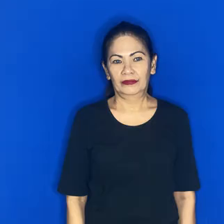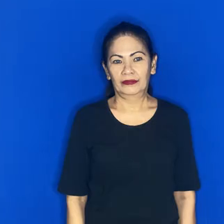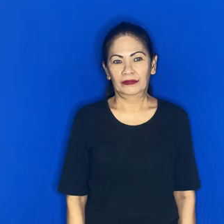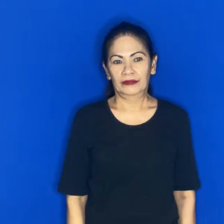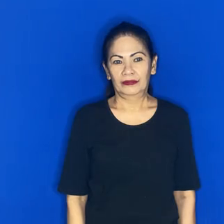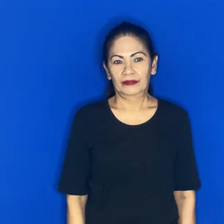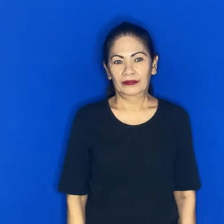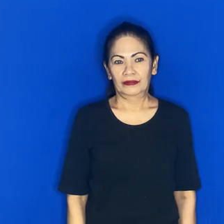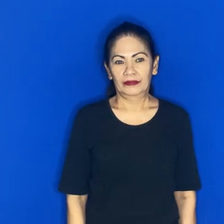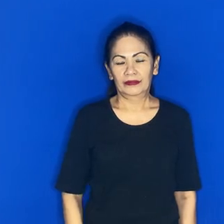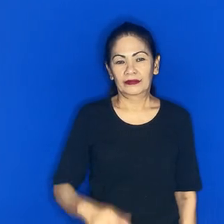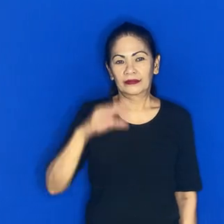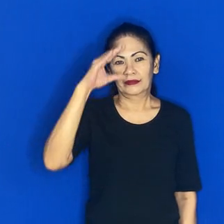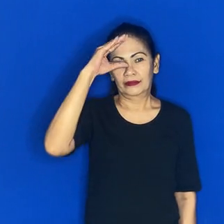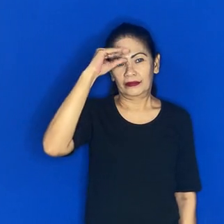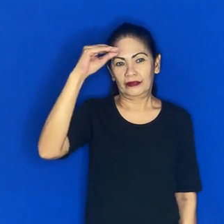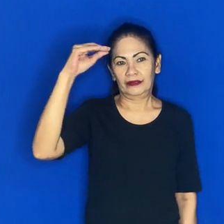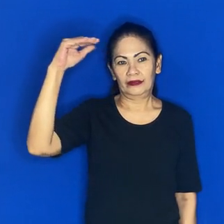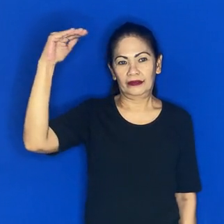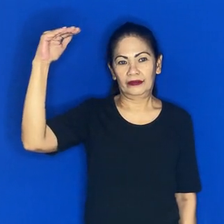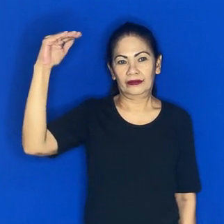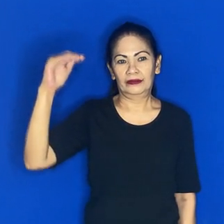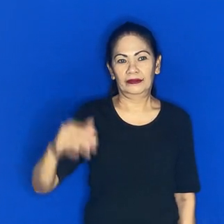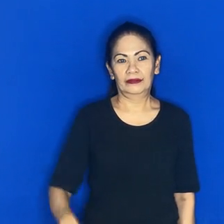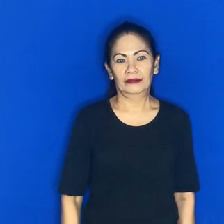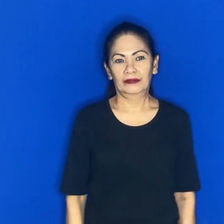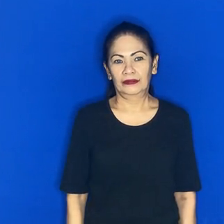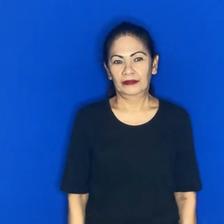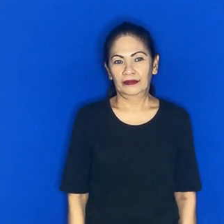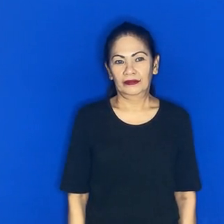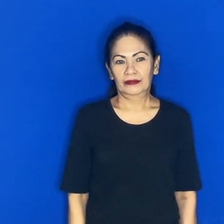man